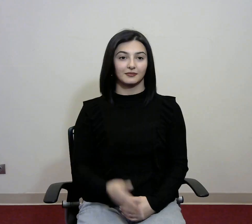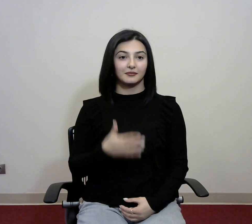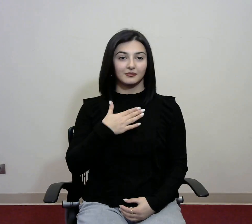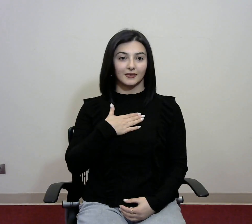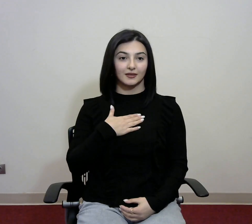mən